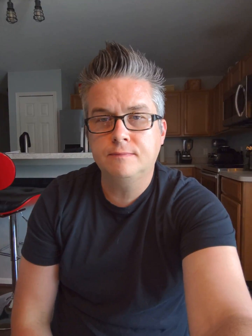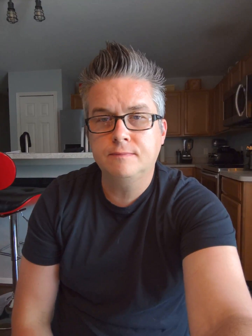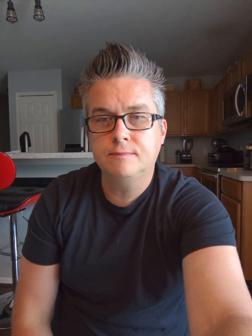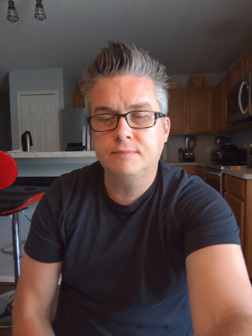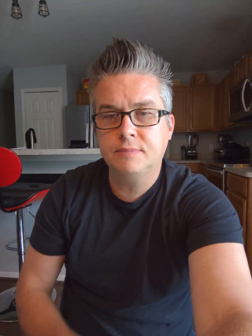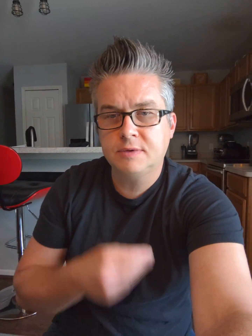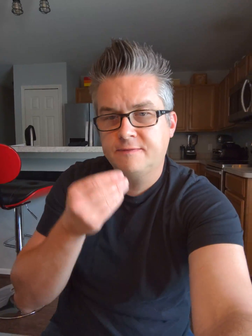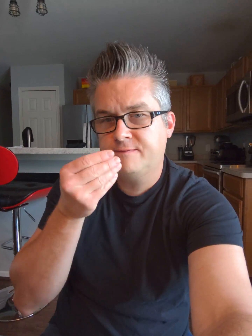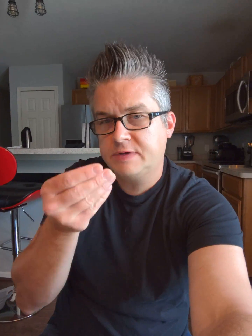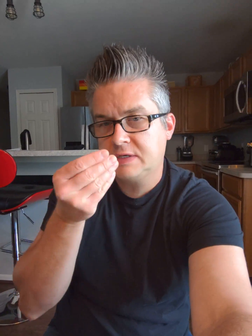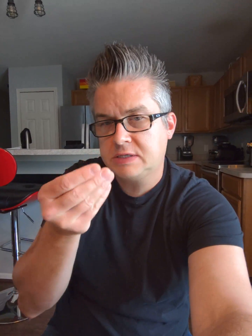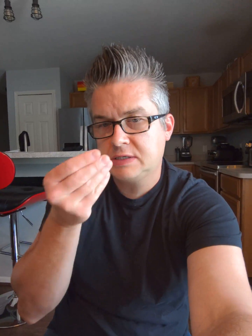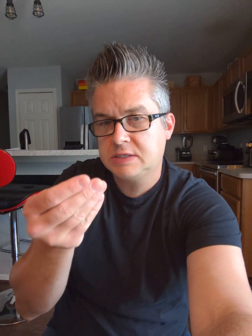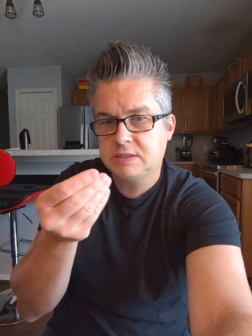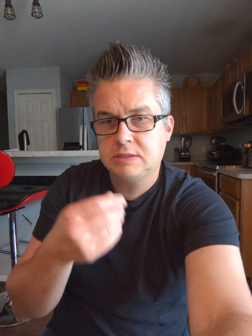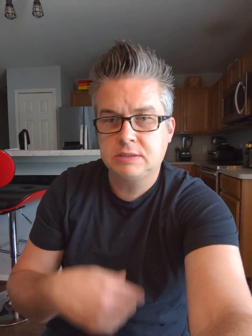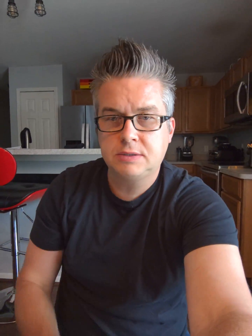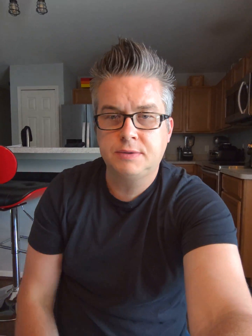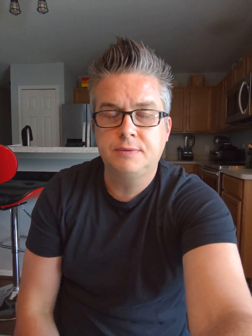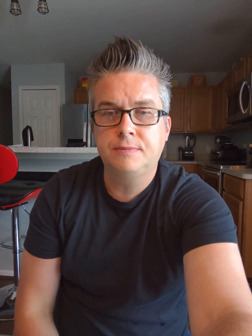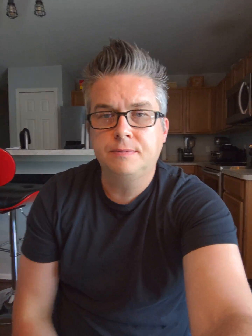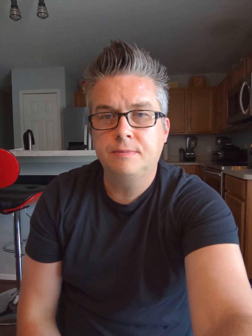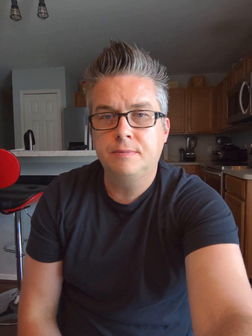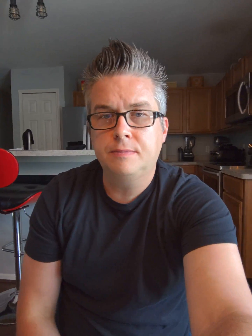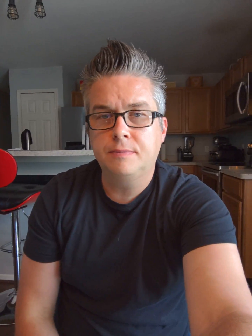feed